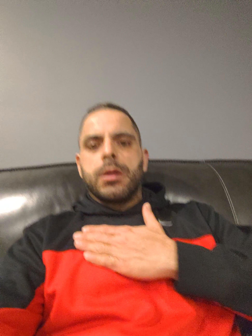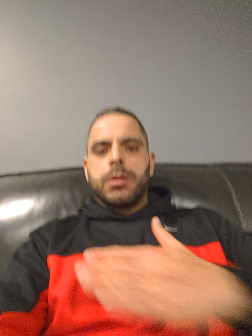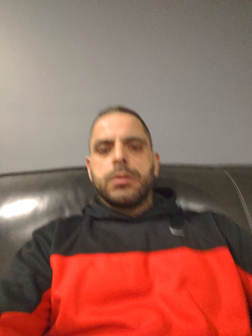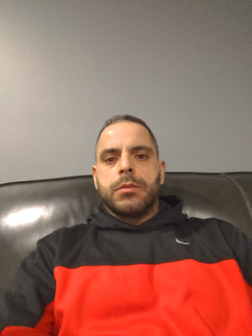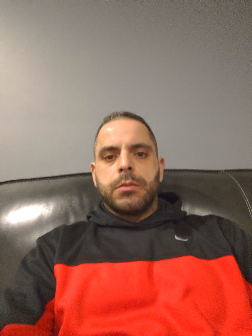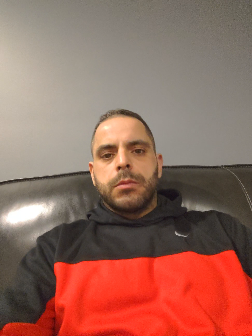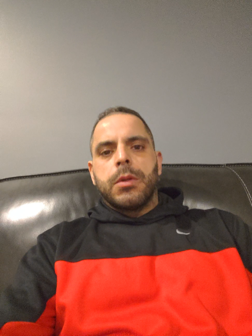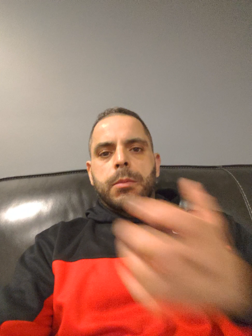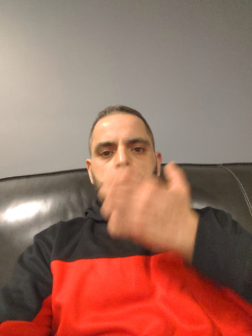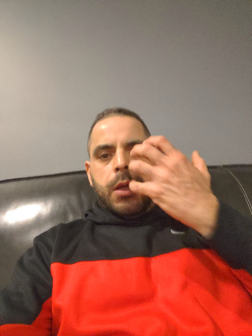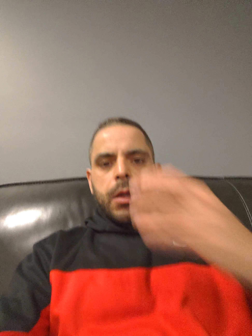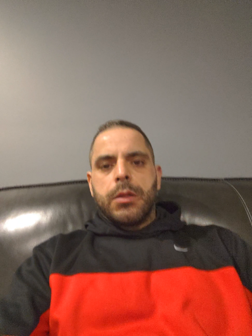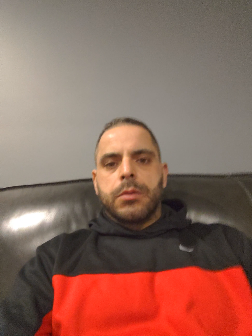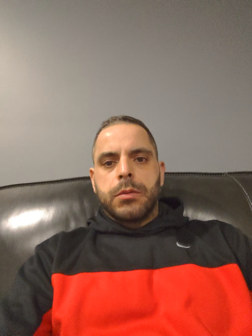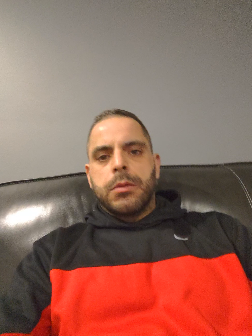mad